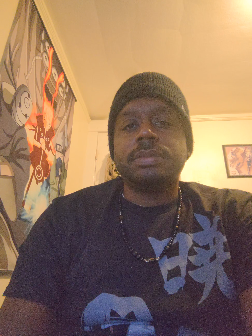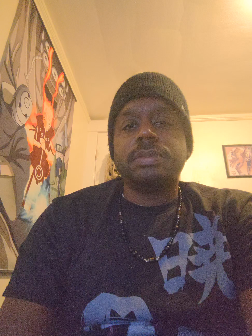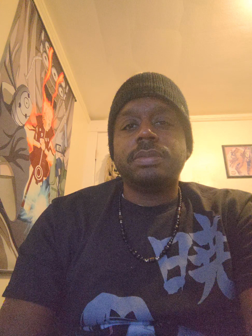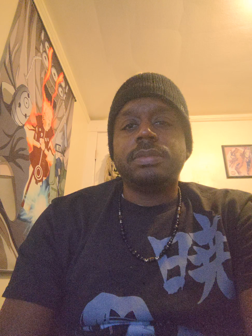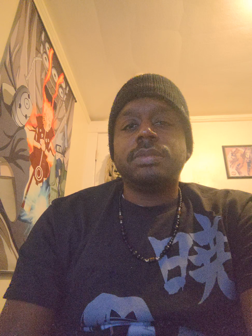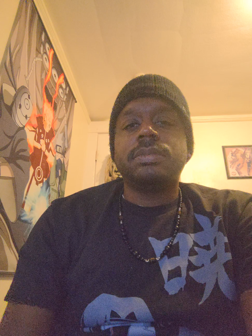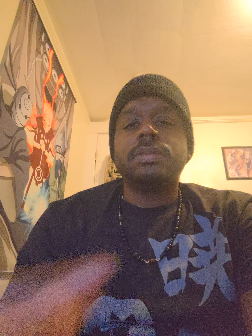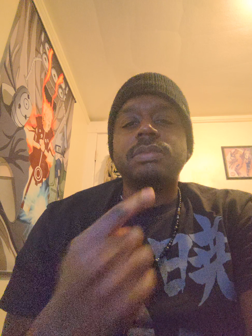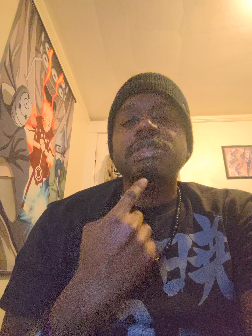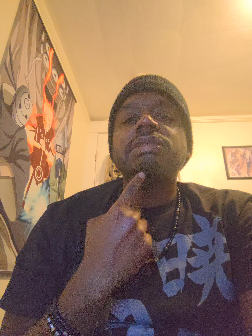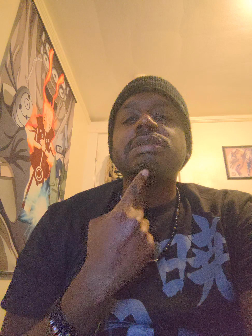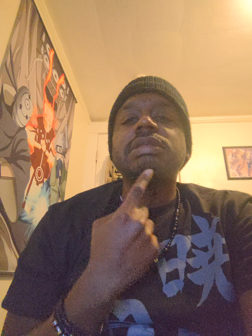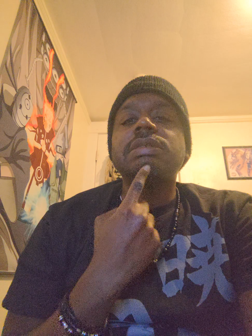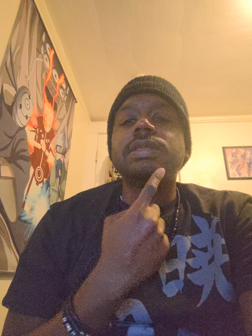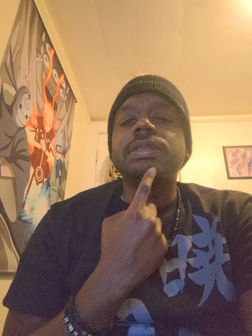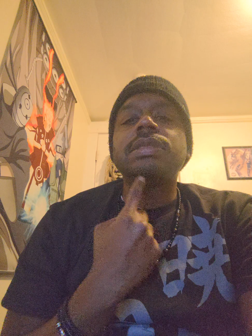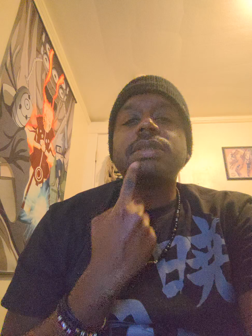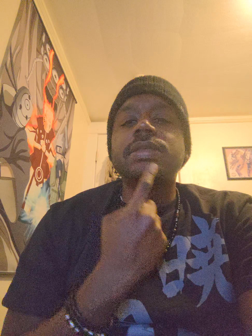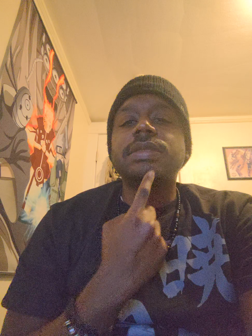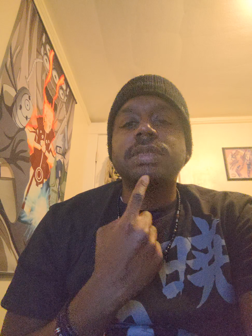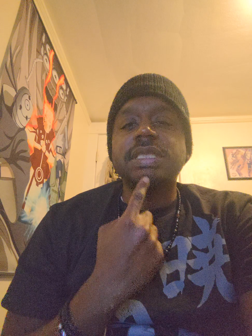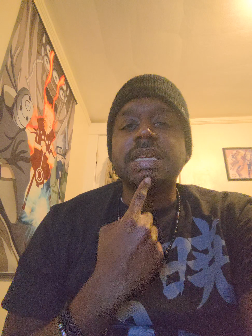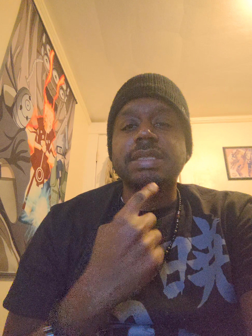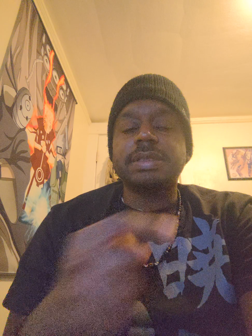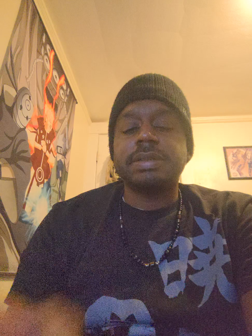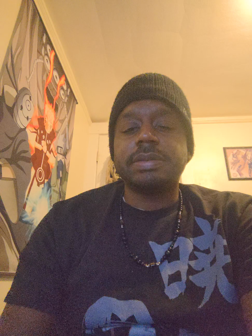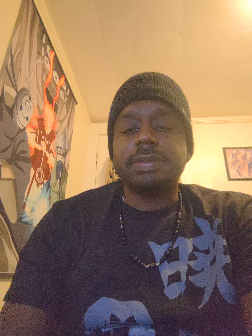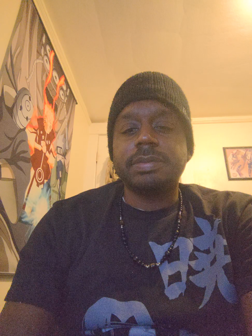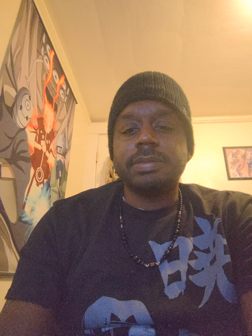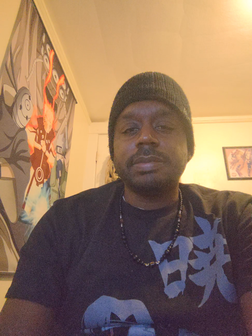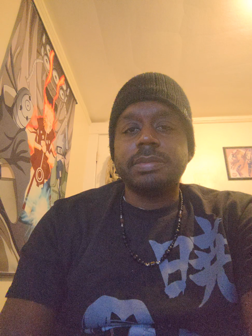chin